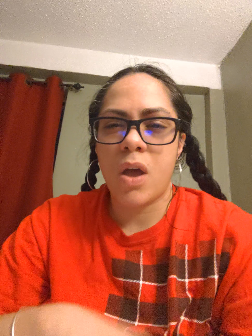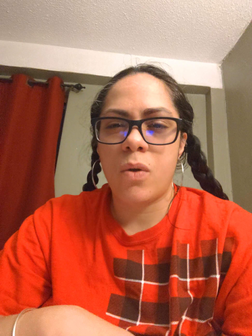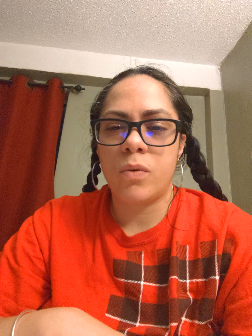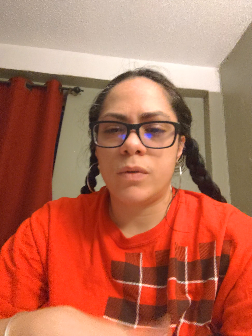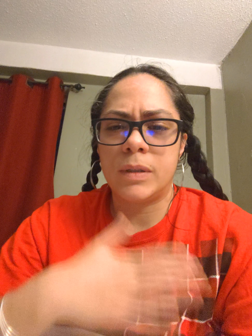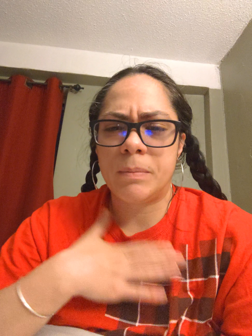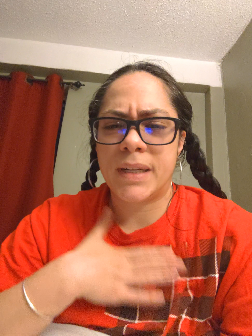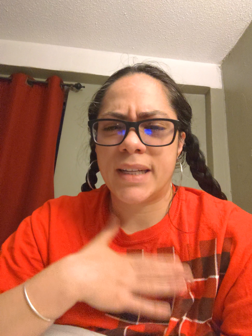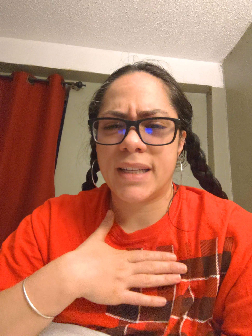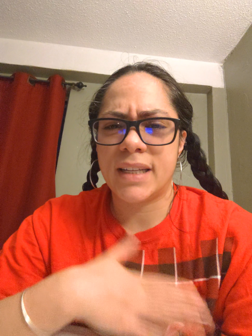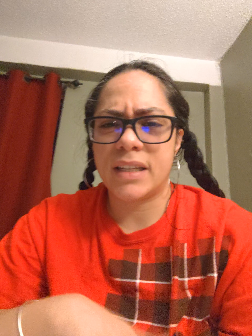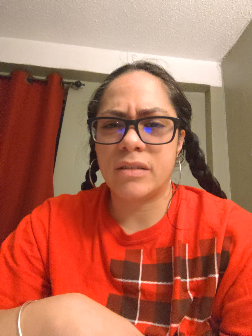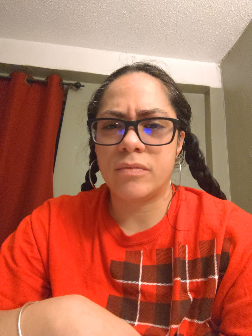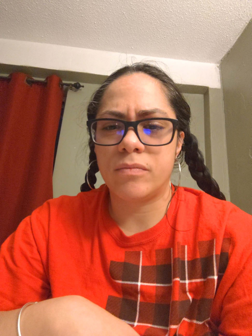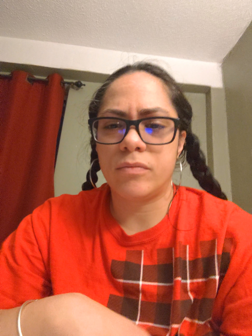please